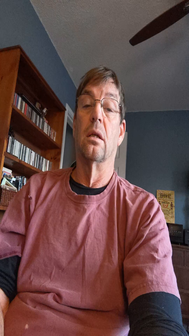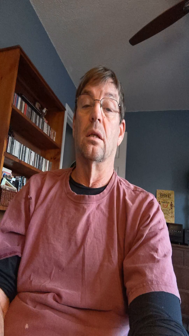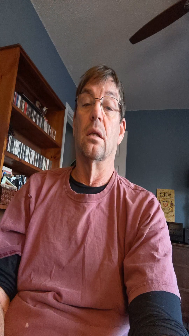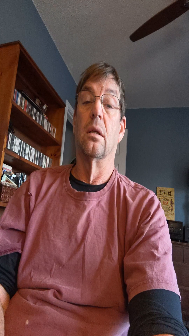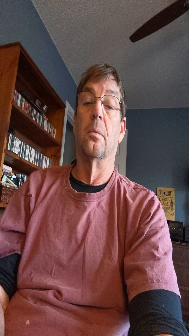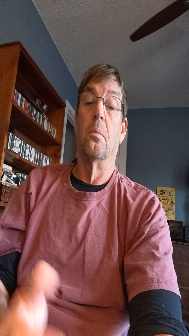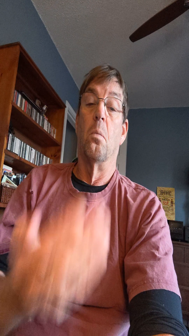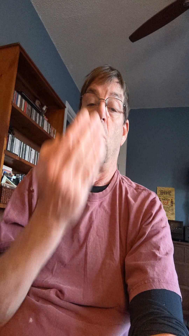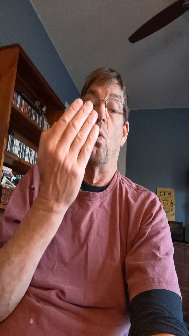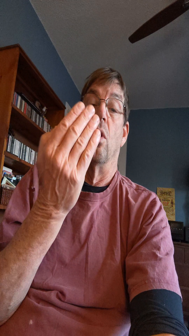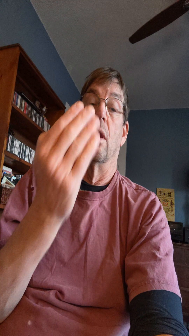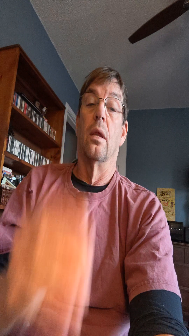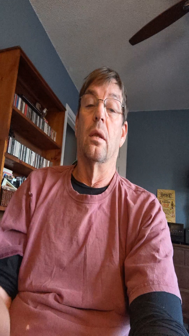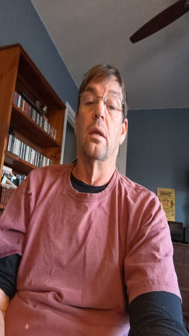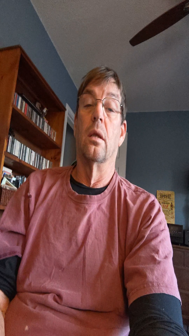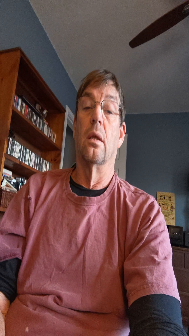morning